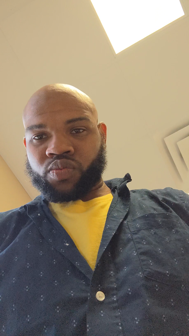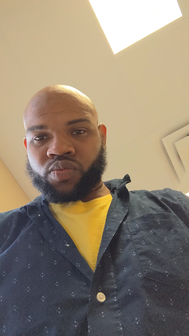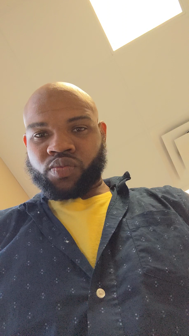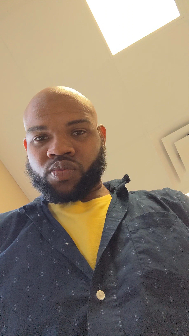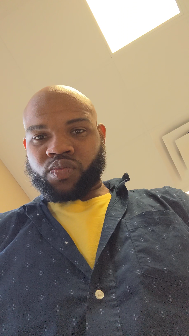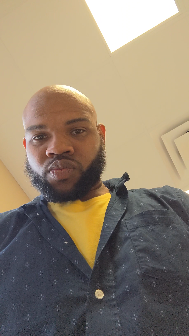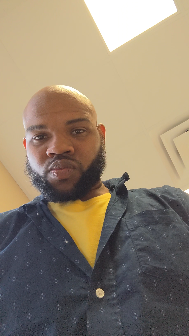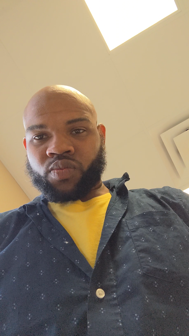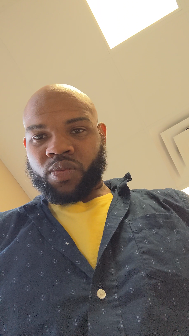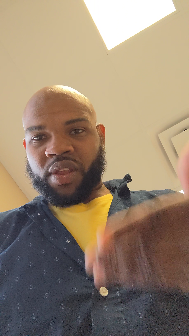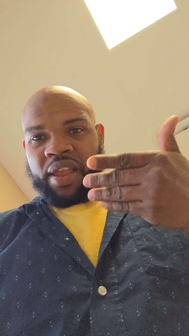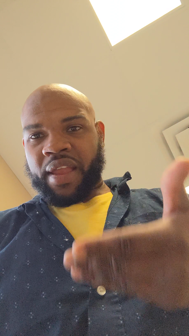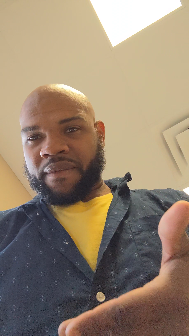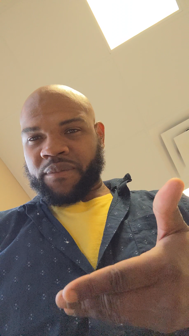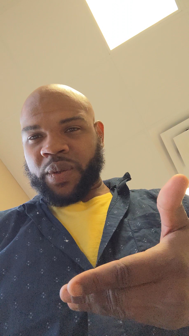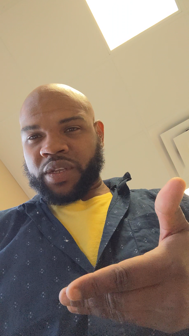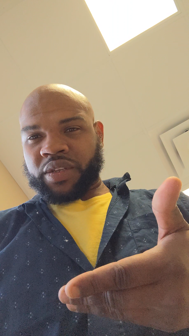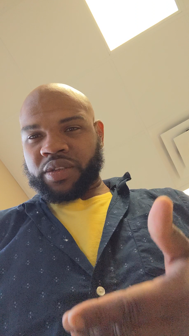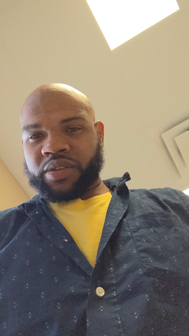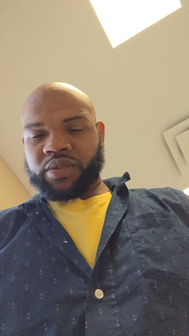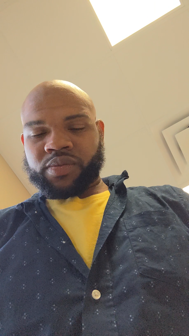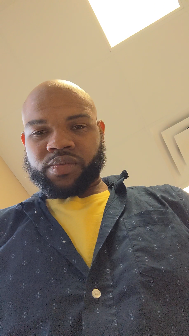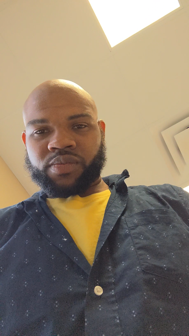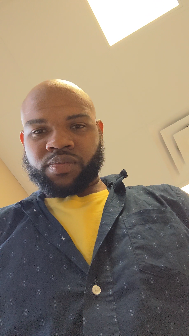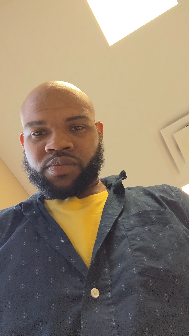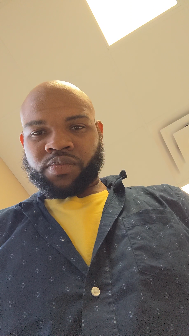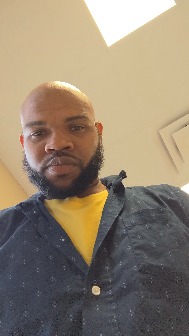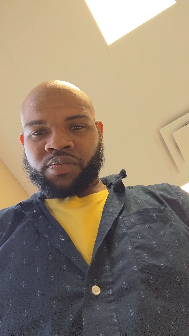heavy